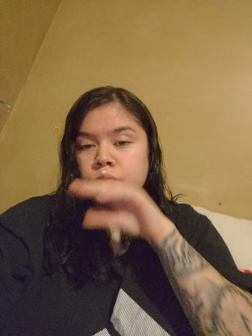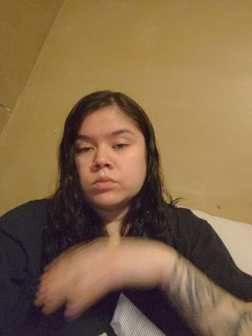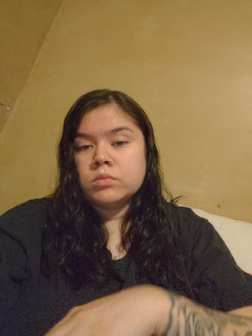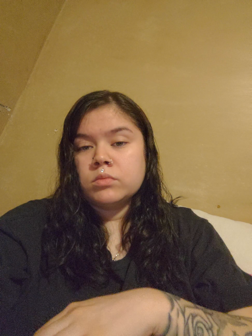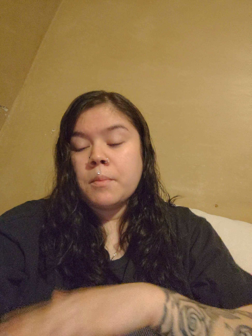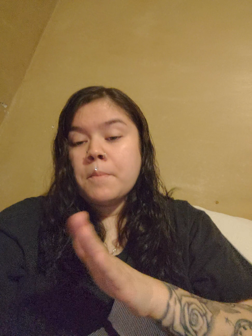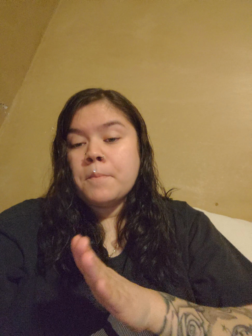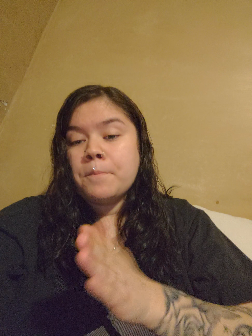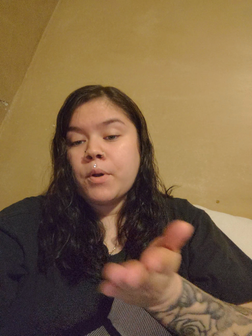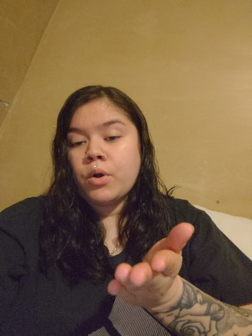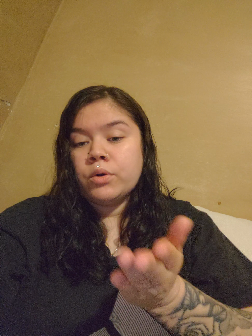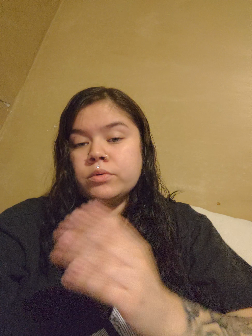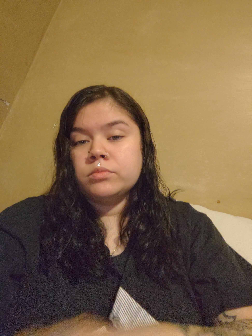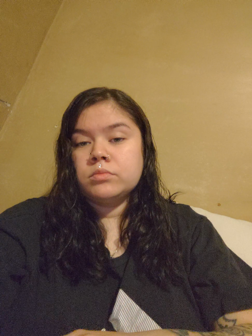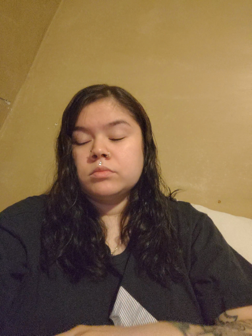book